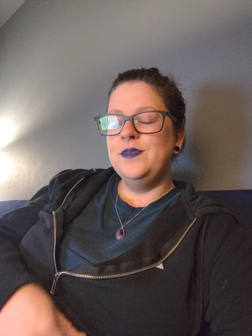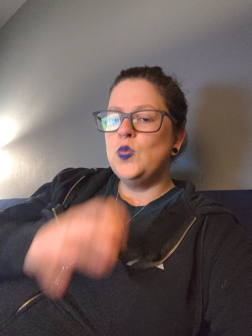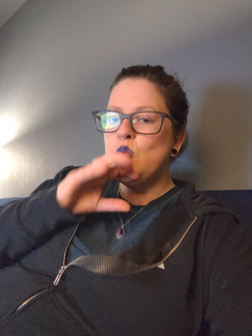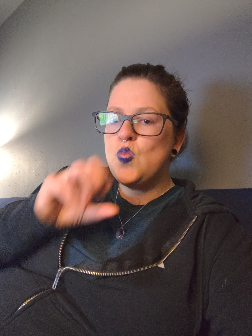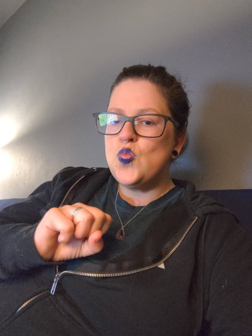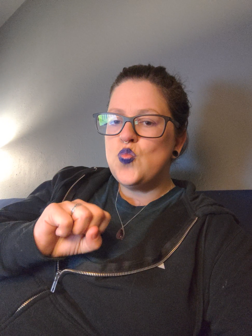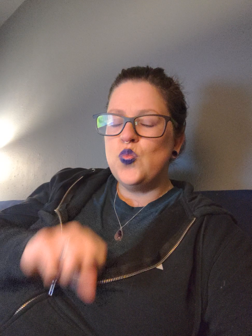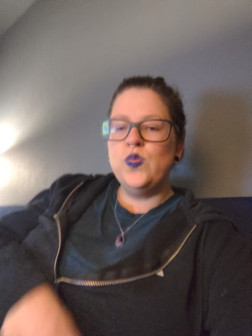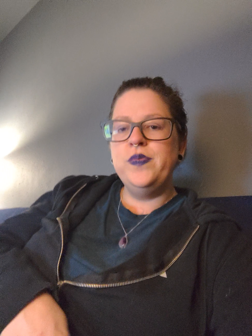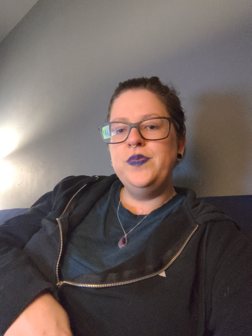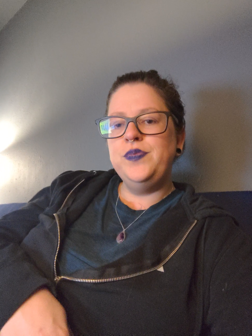old